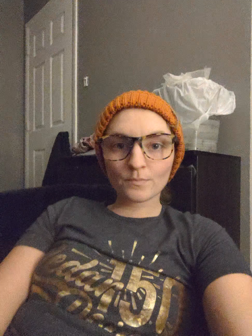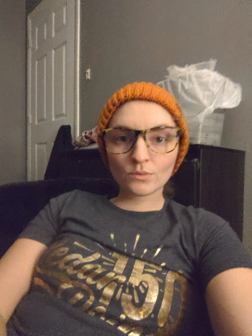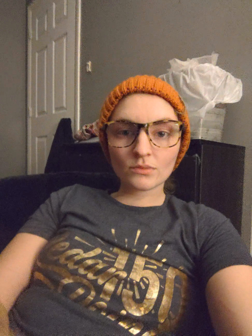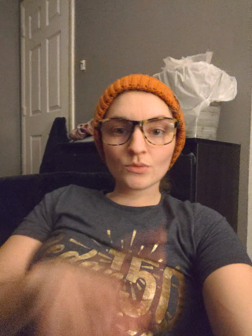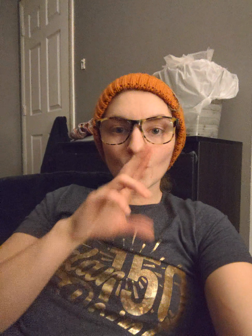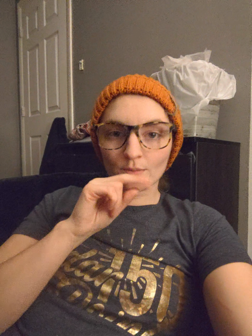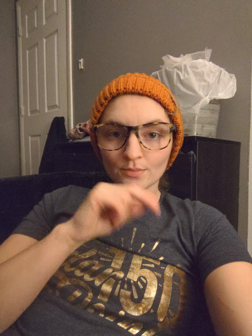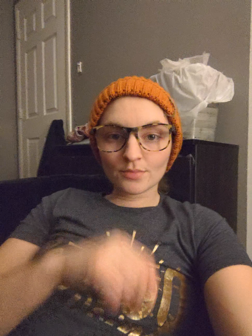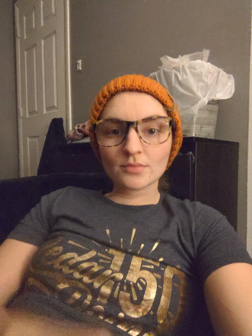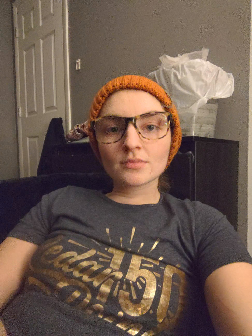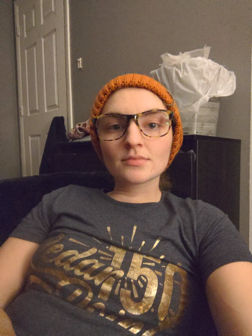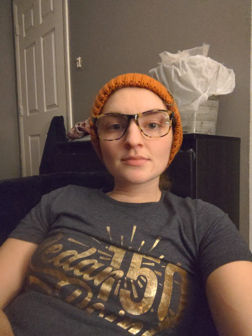duck